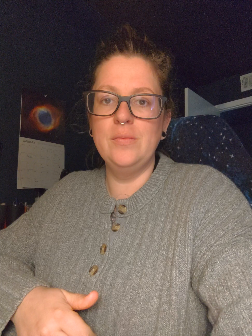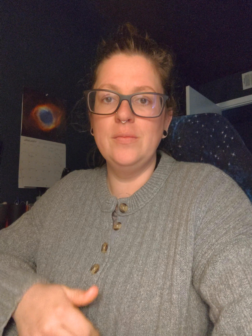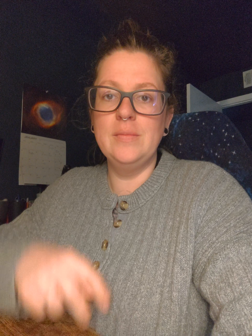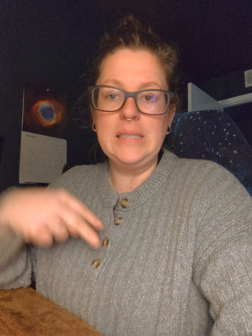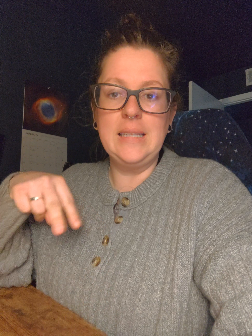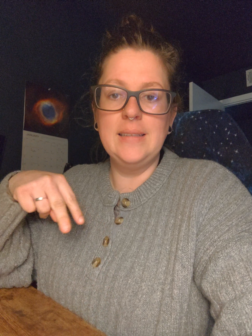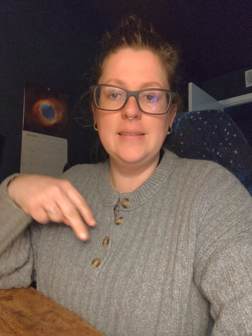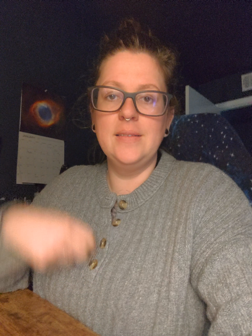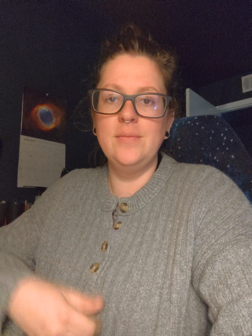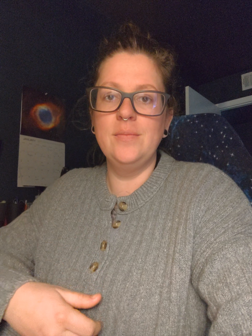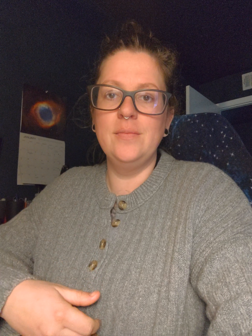dance